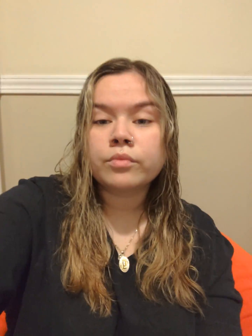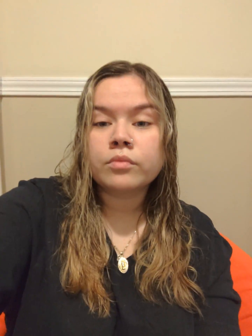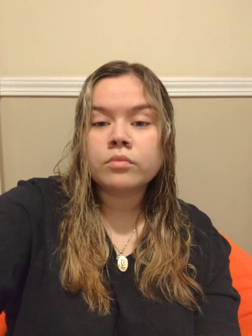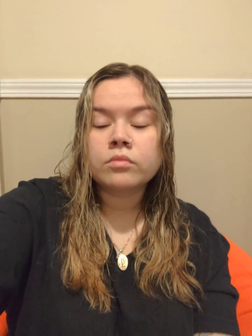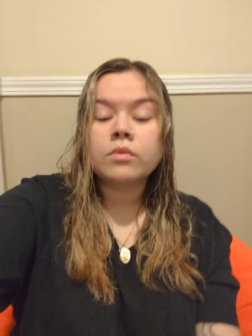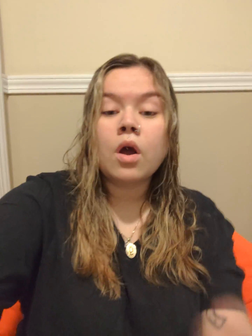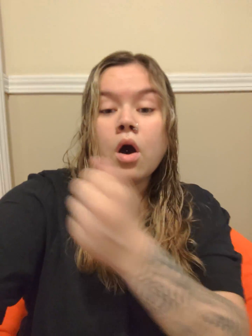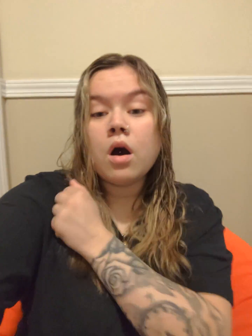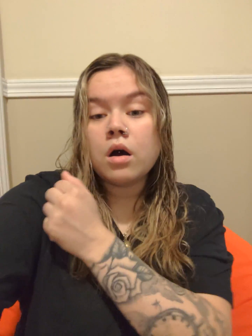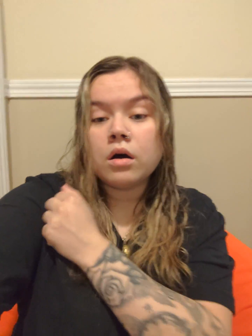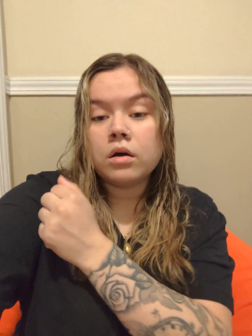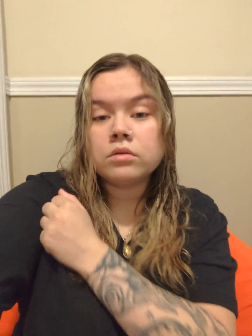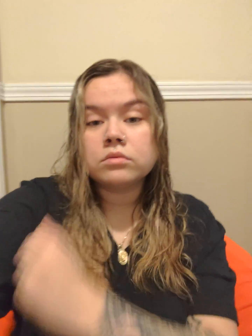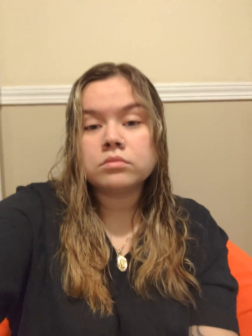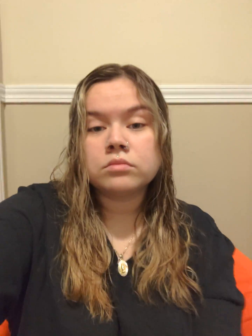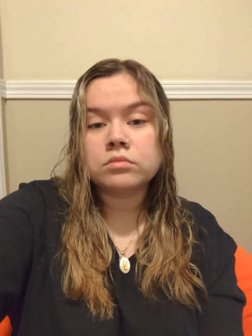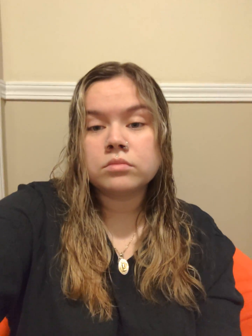hug